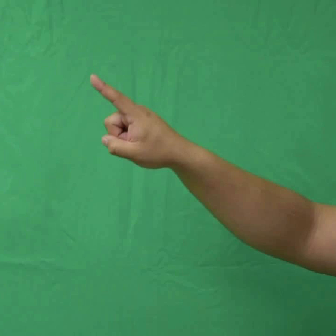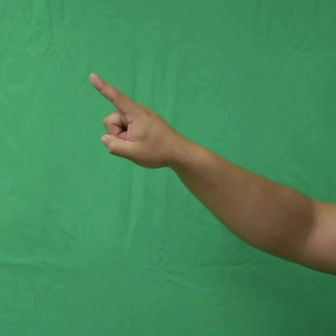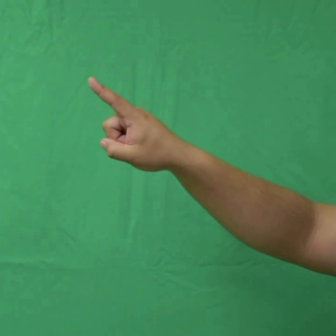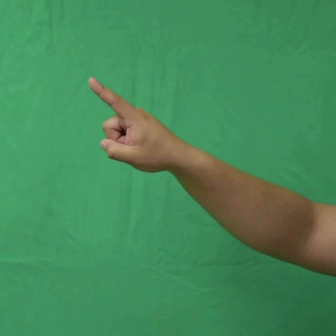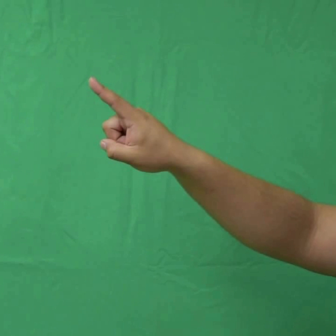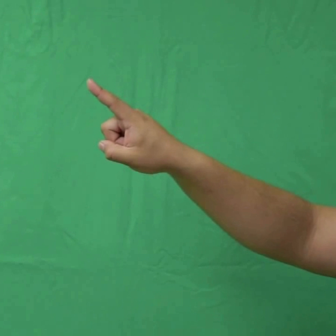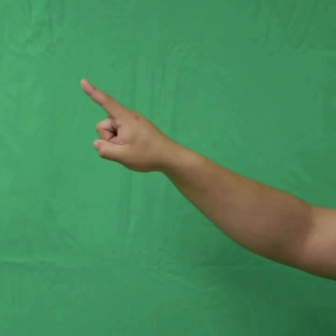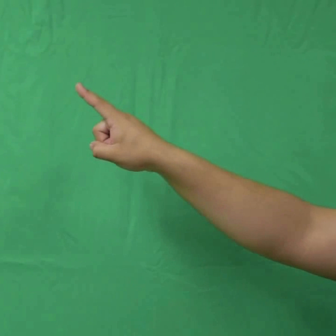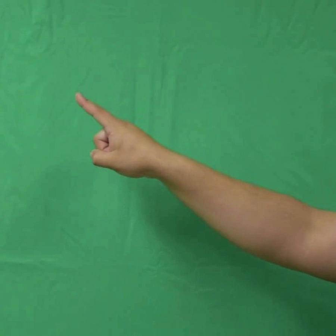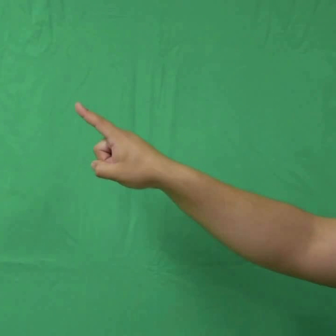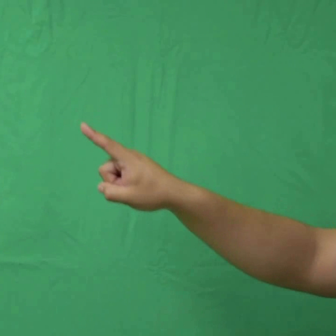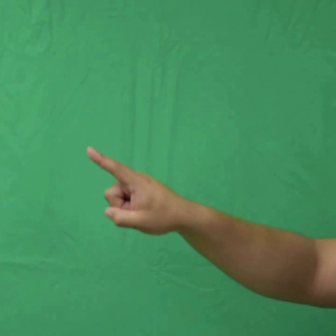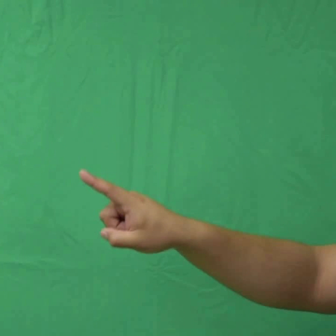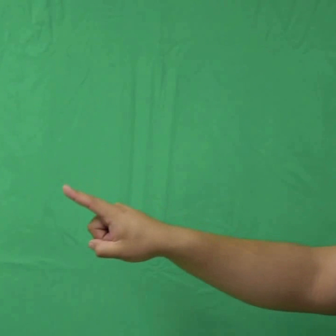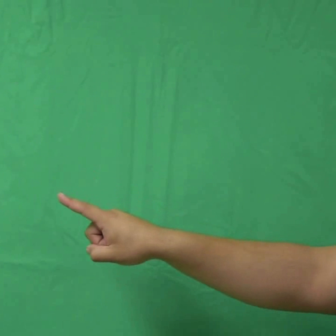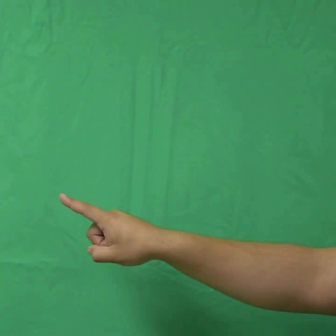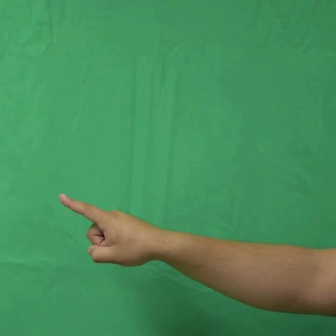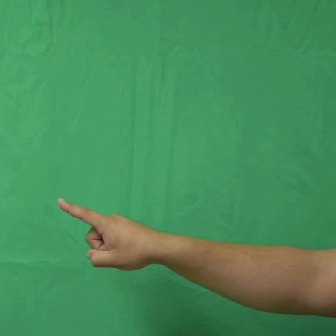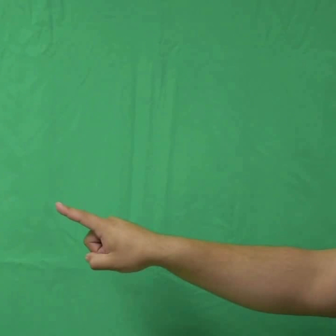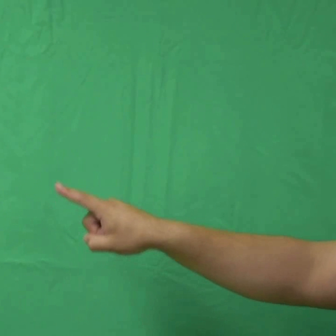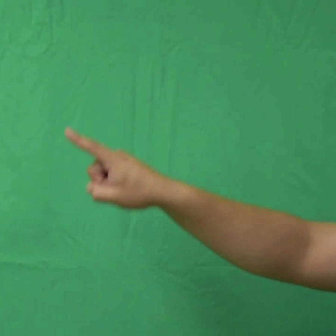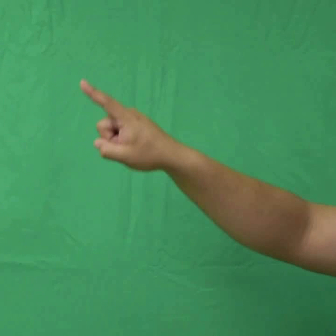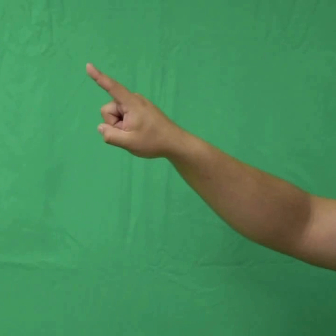Z